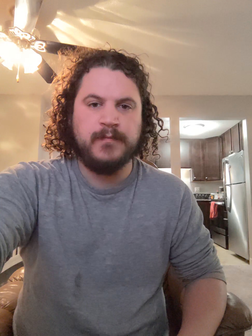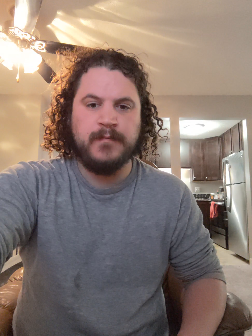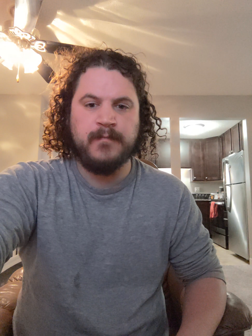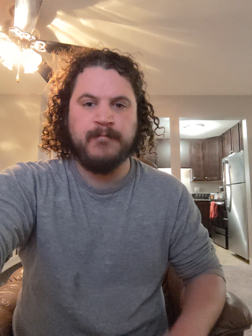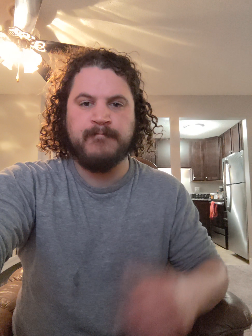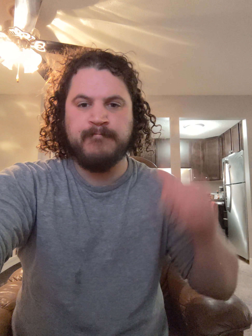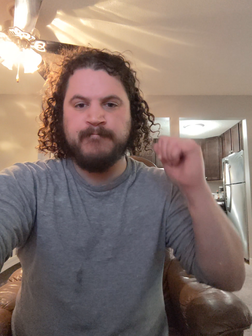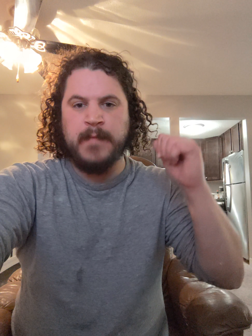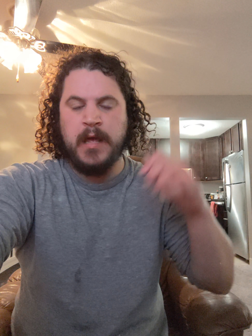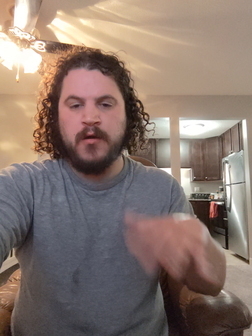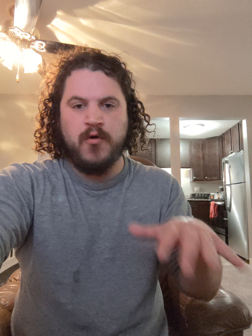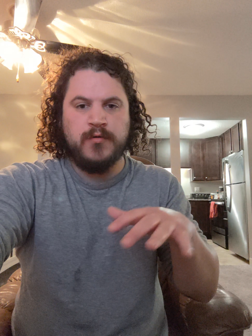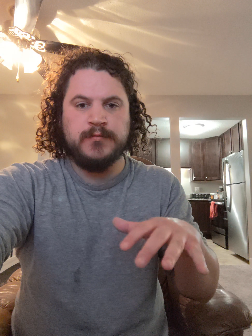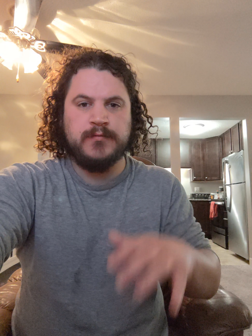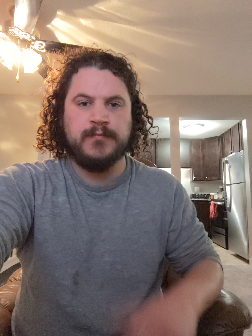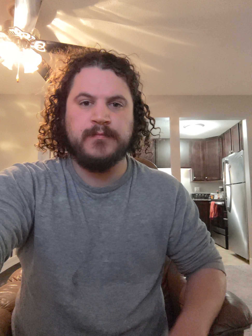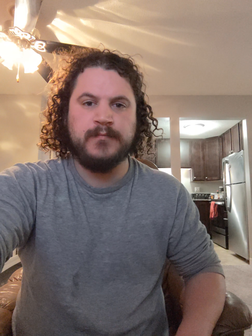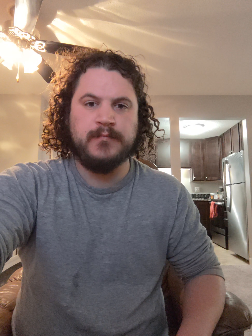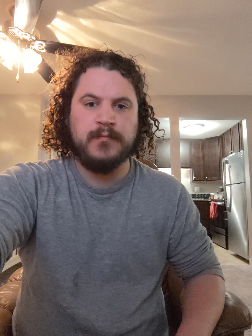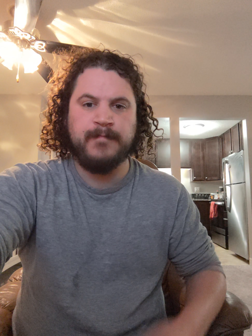backyard